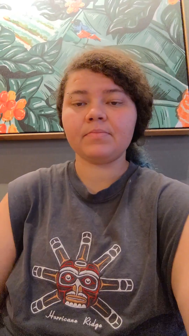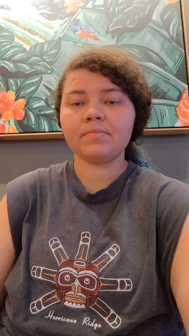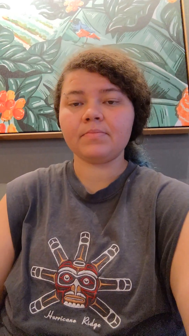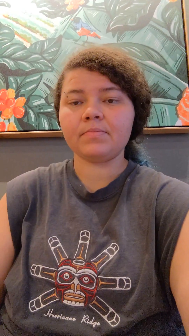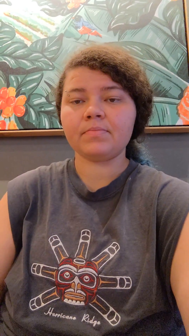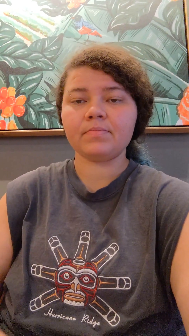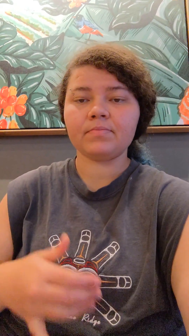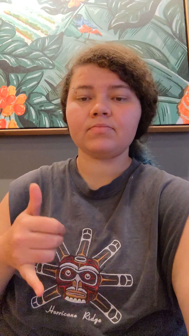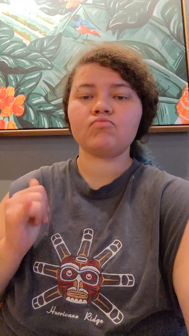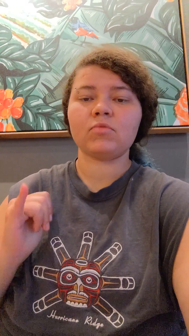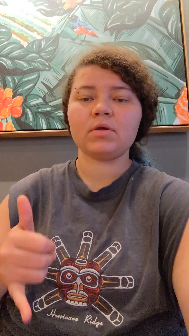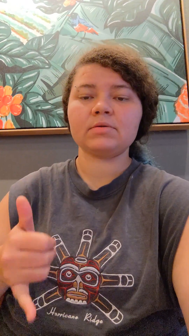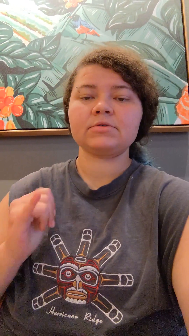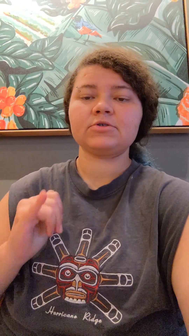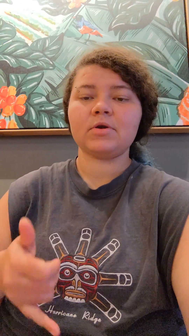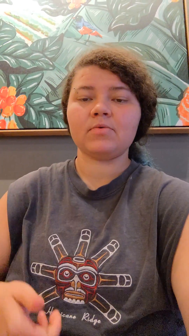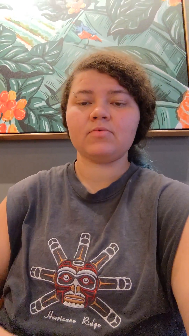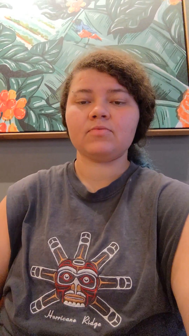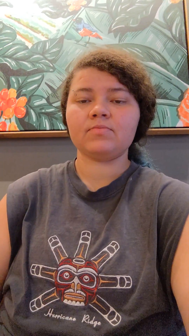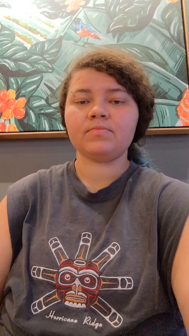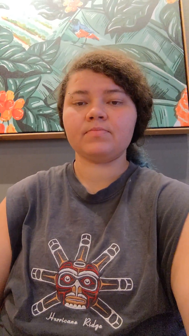rocking chair